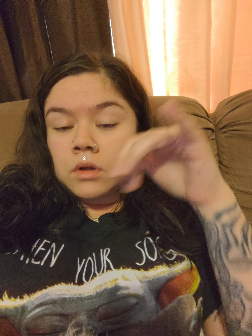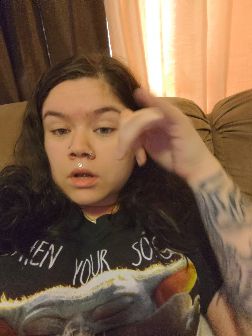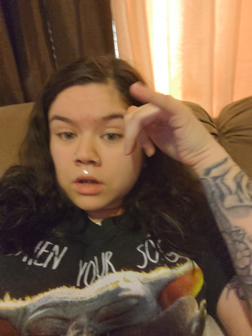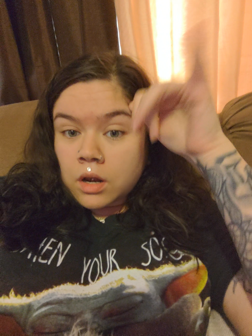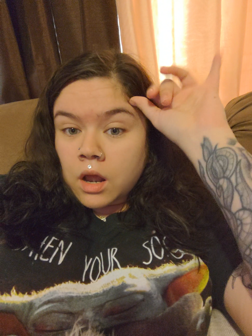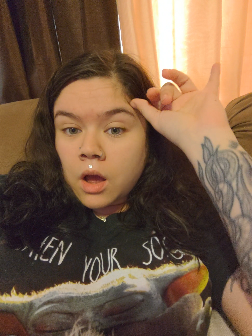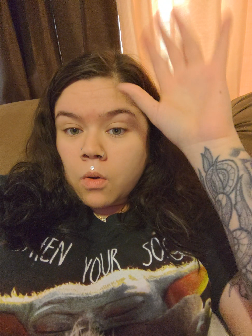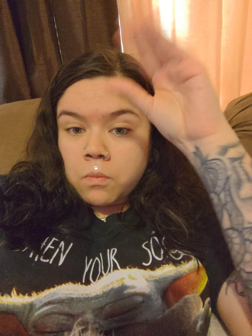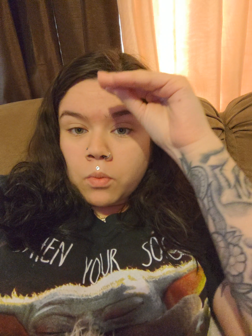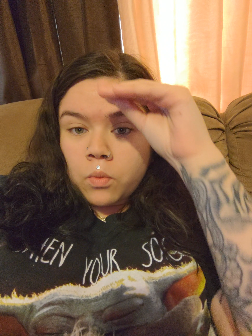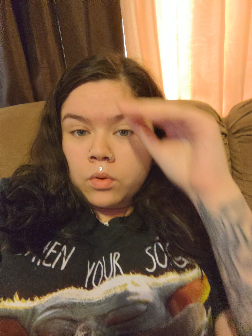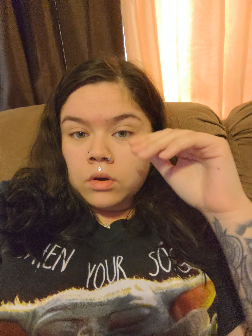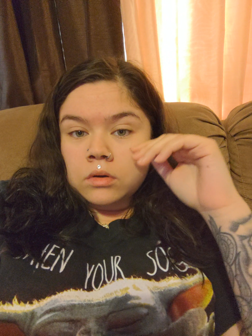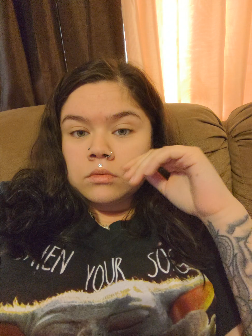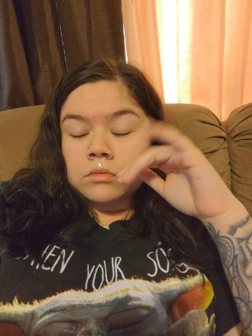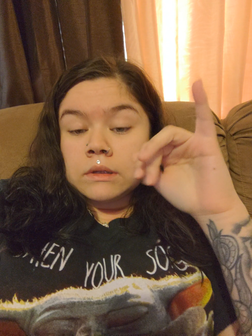cowboy